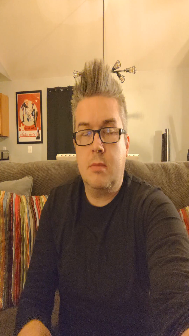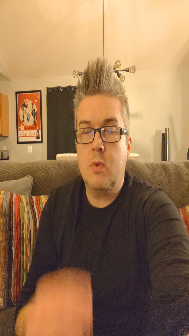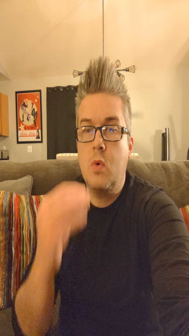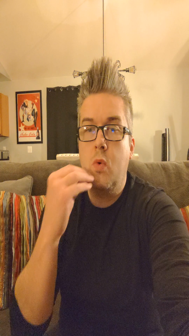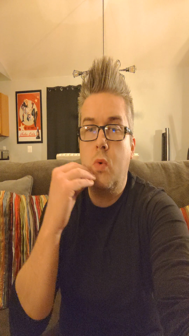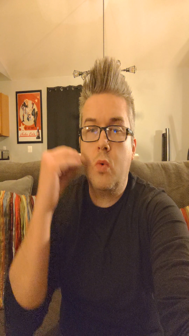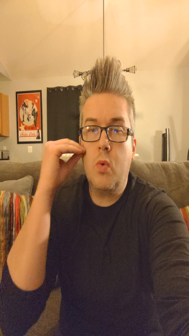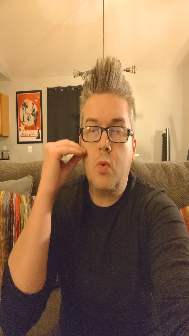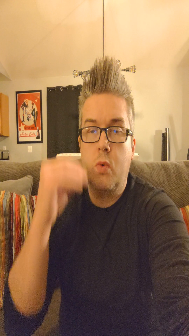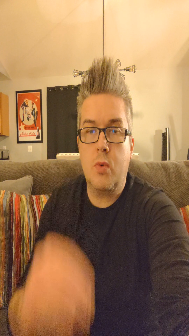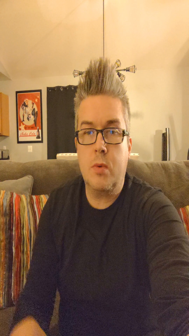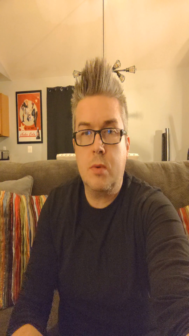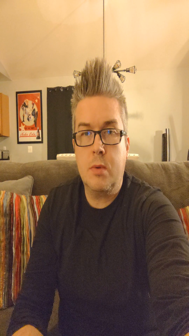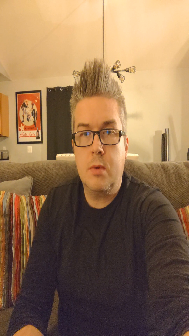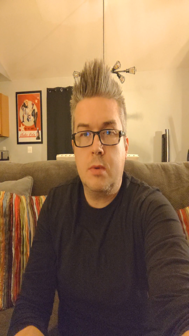home